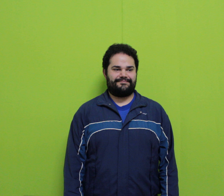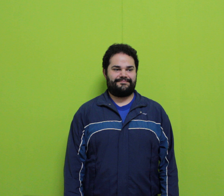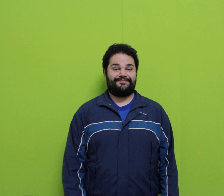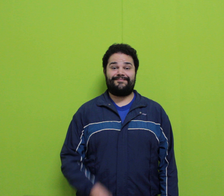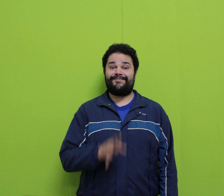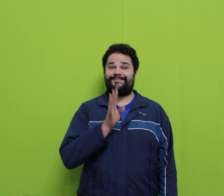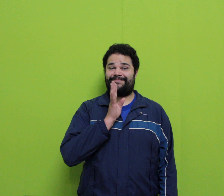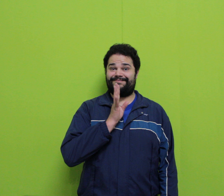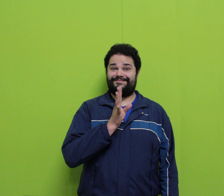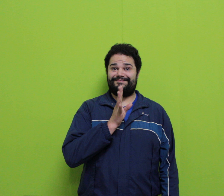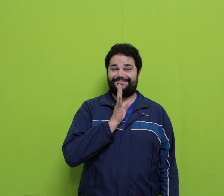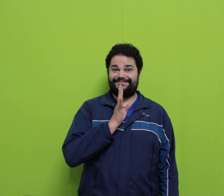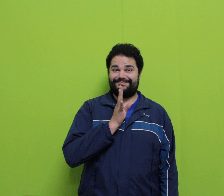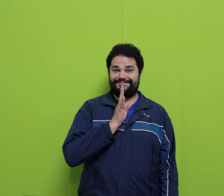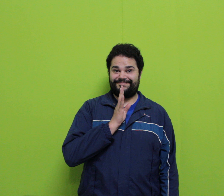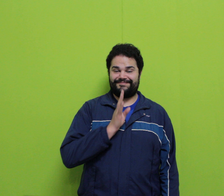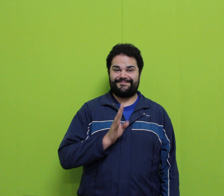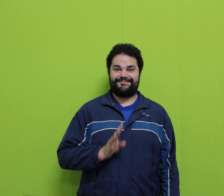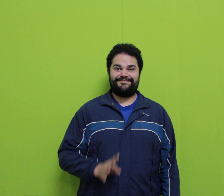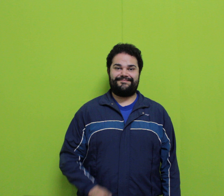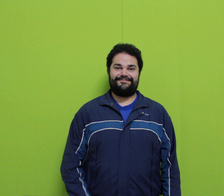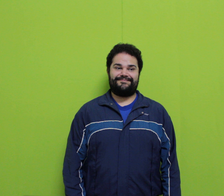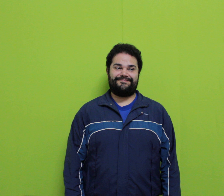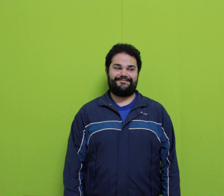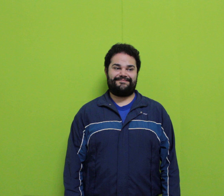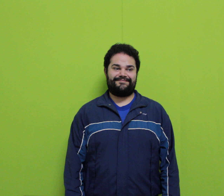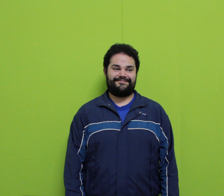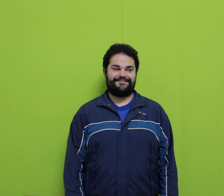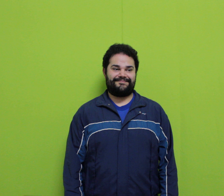conhecer